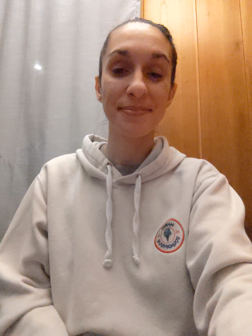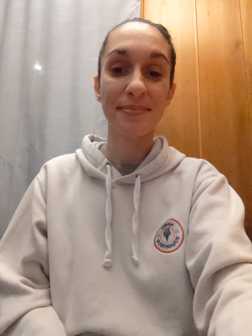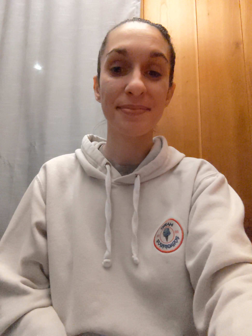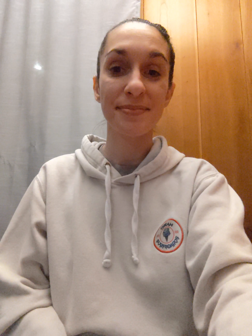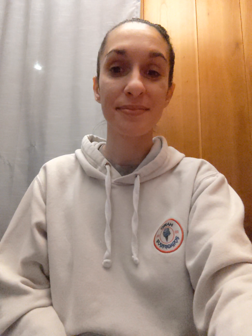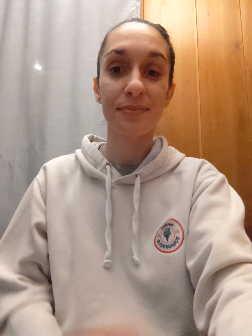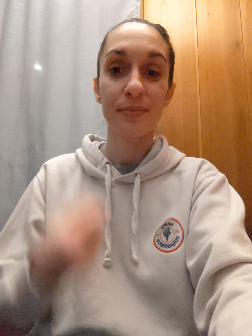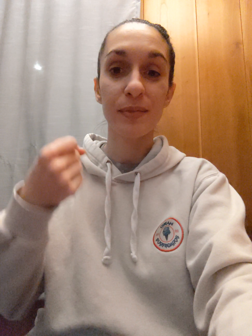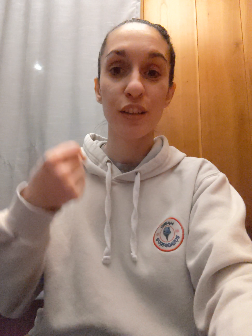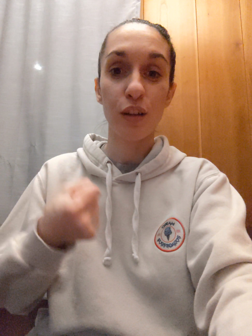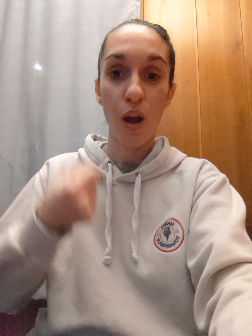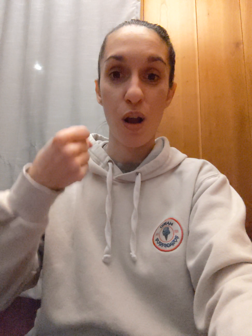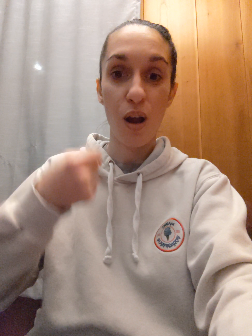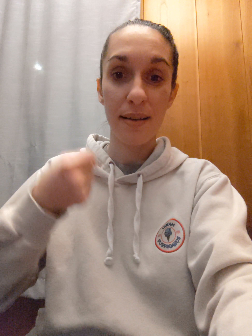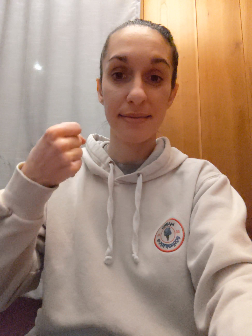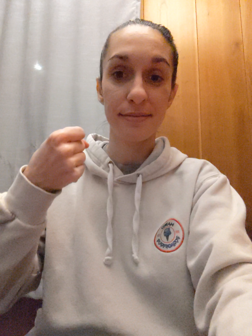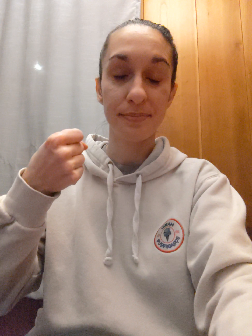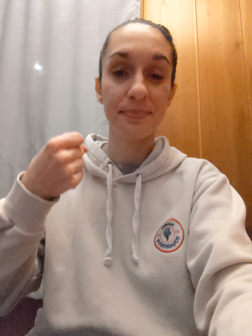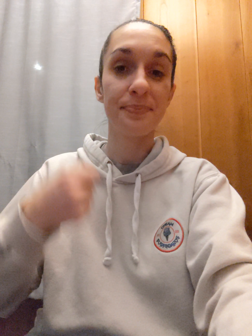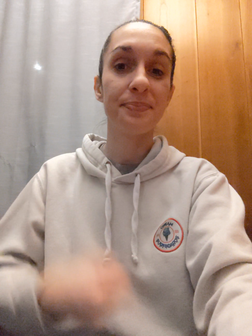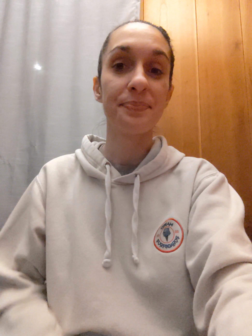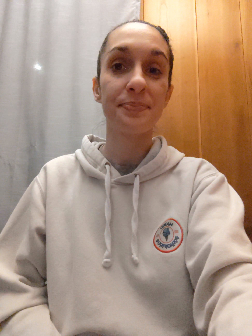car